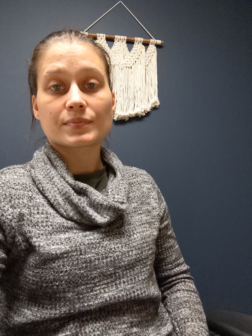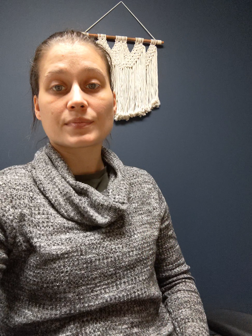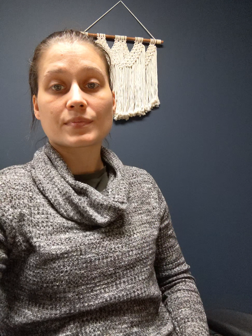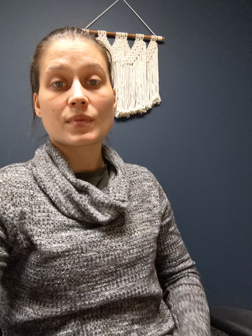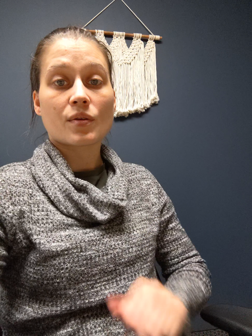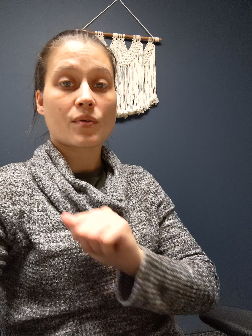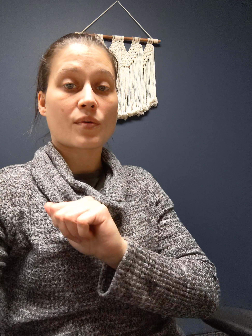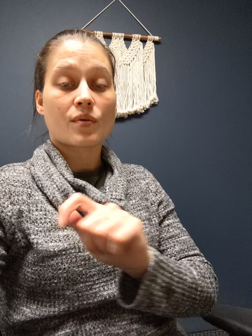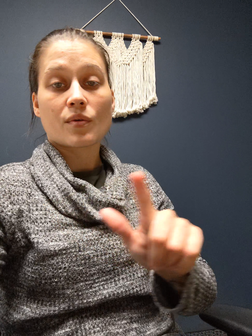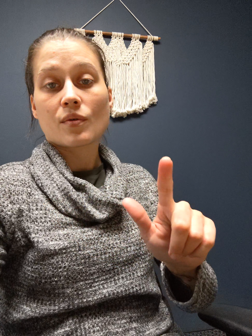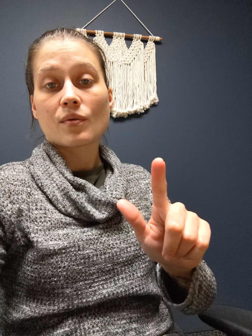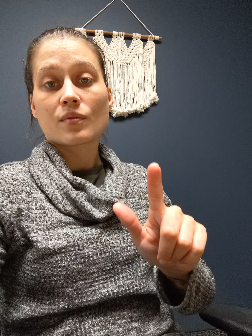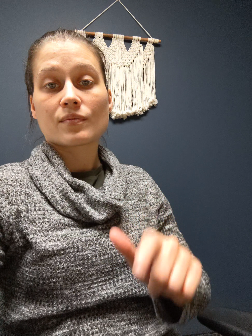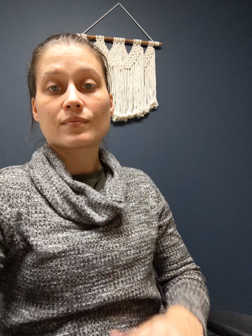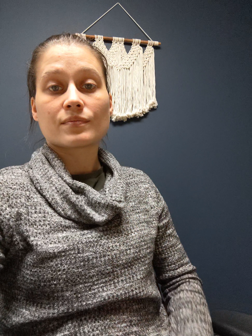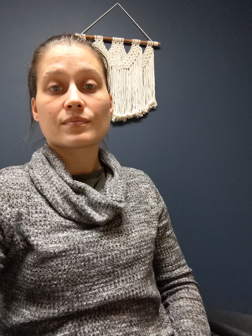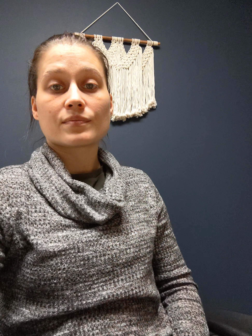all